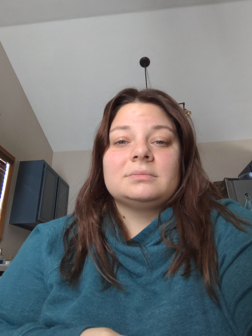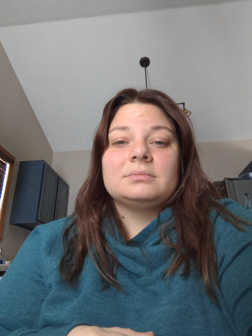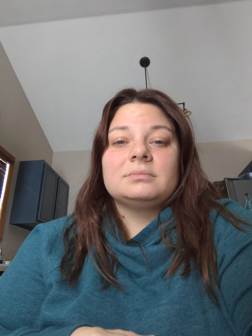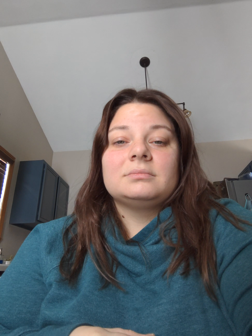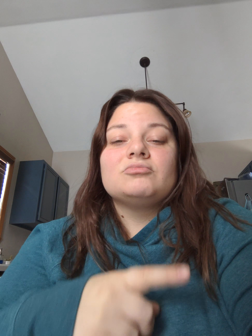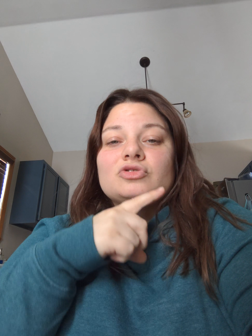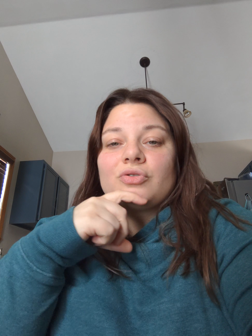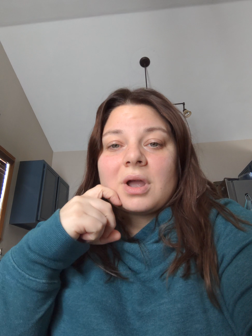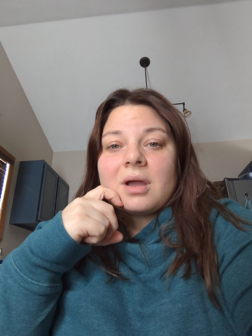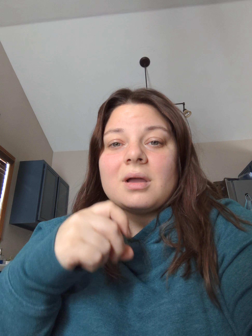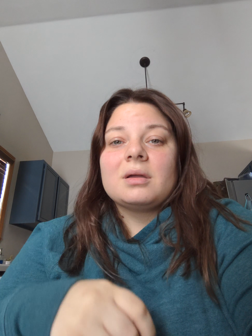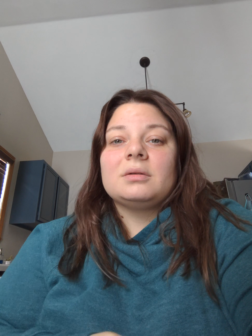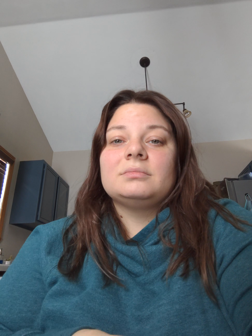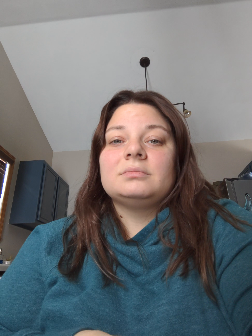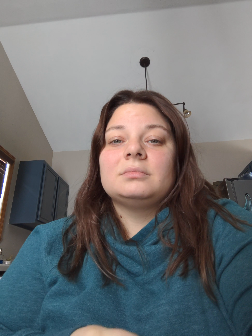dry